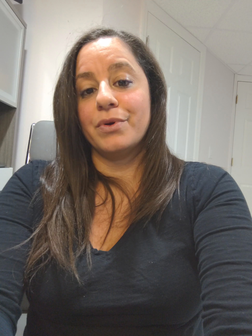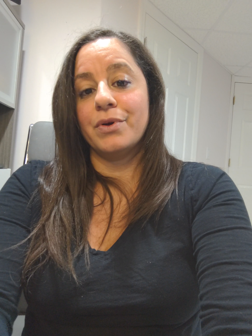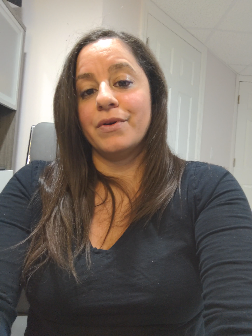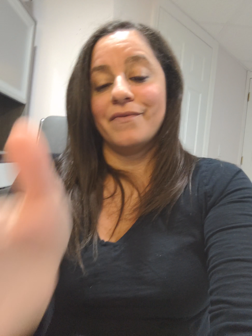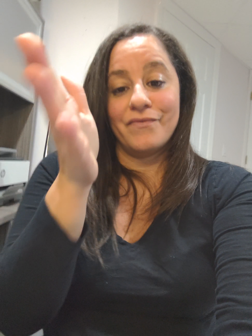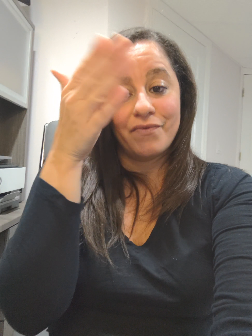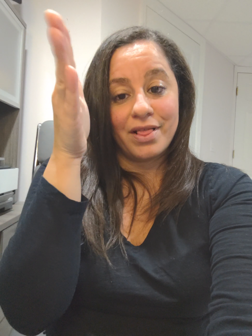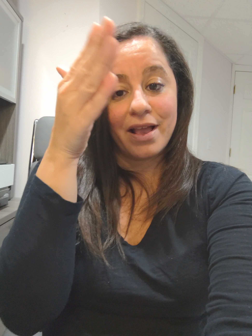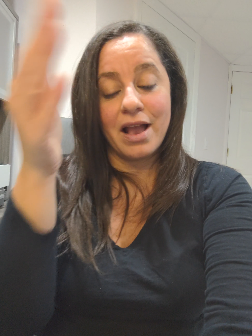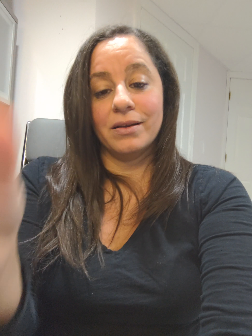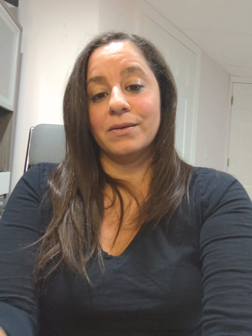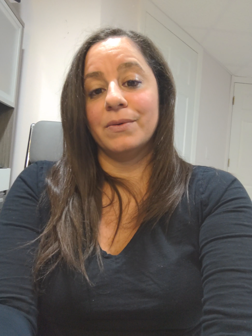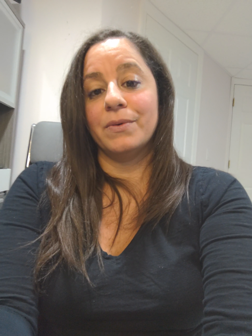flag